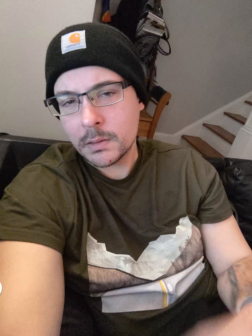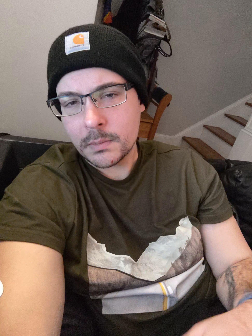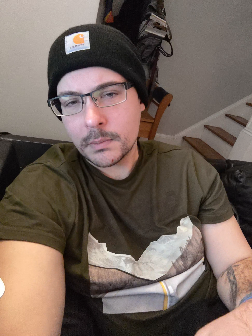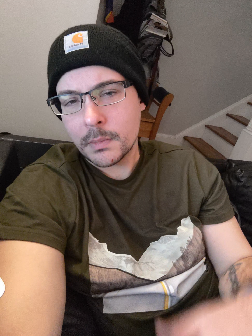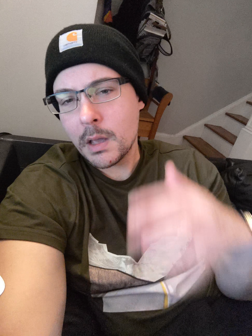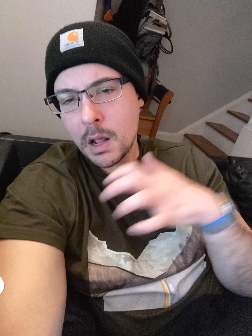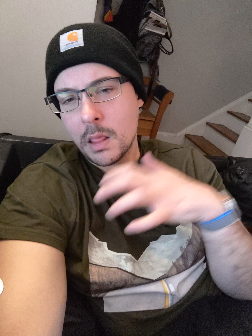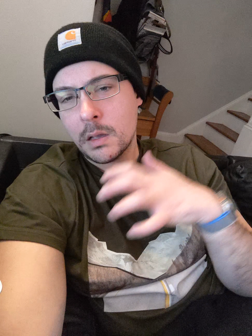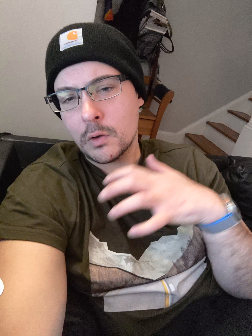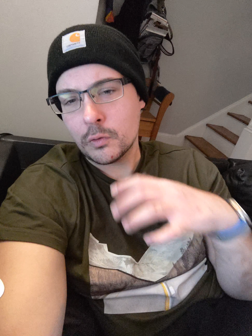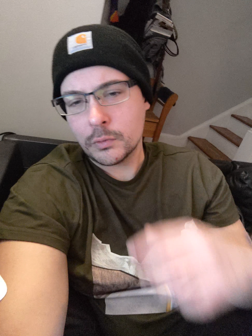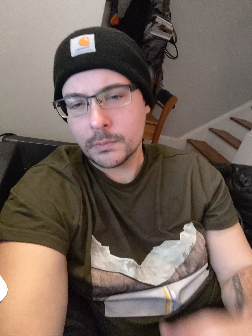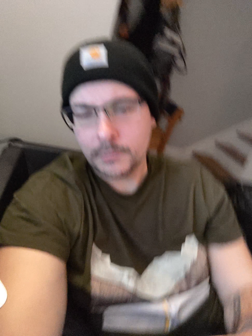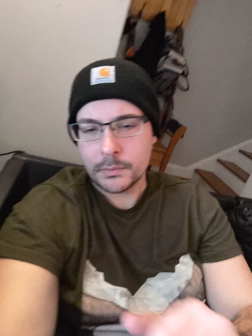alligator